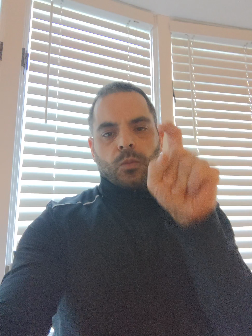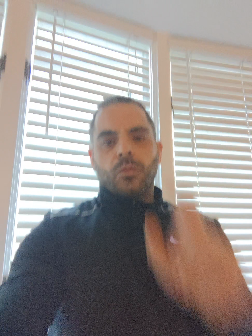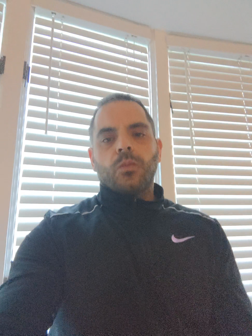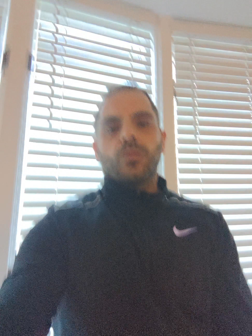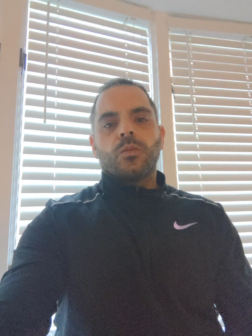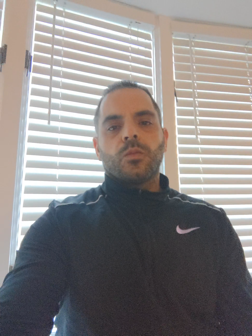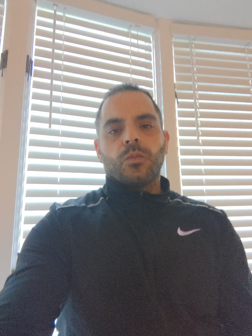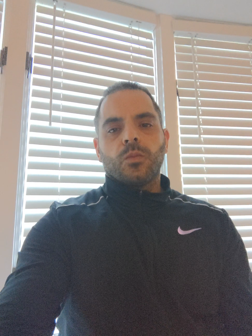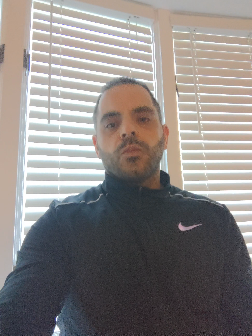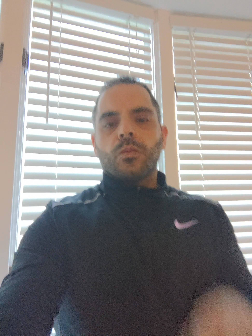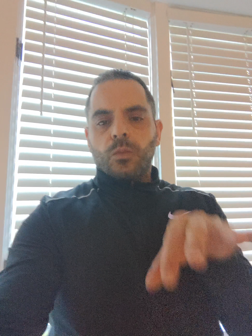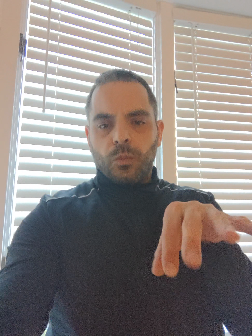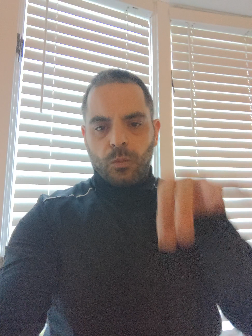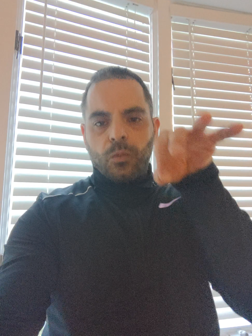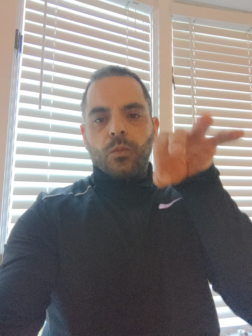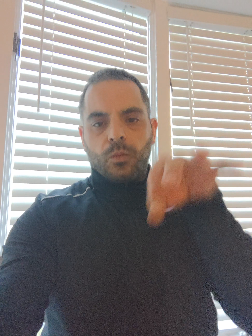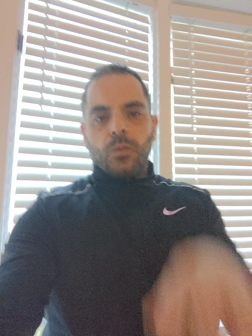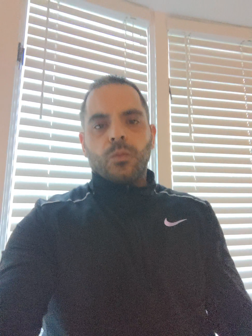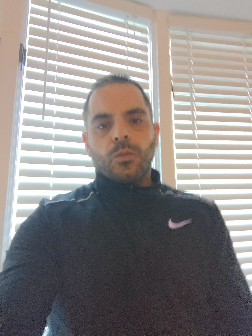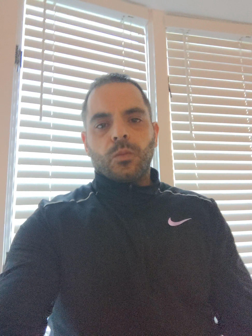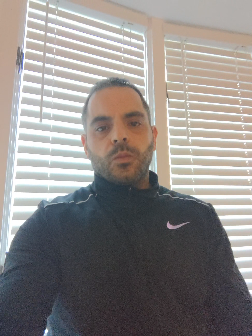find